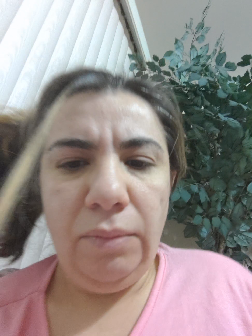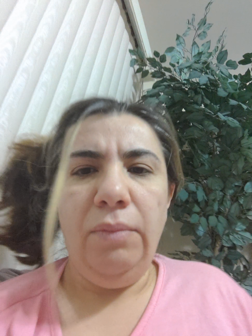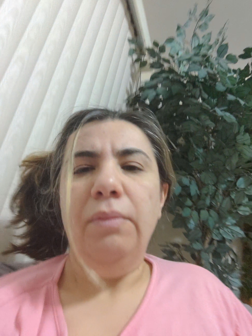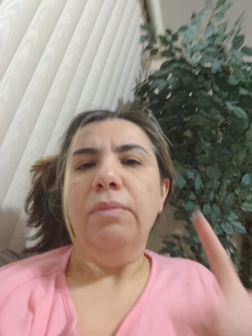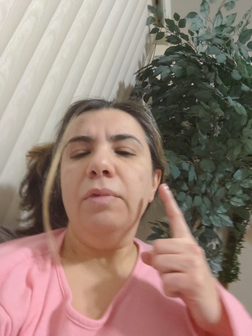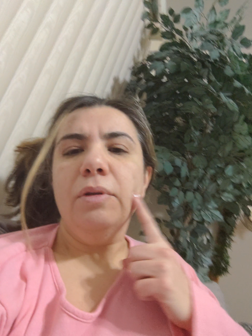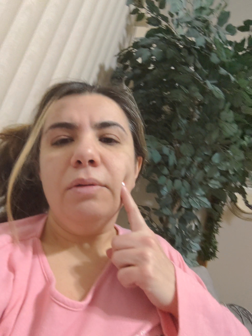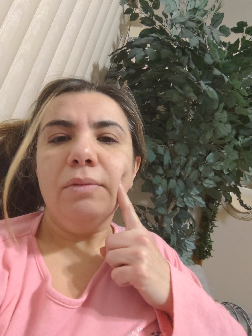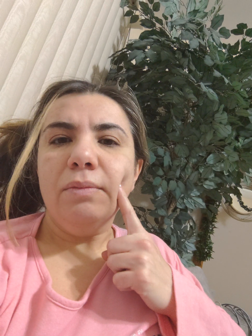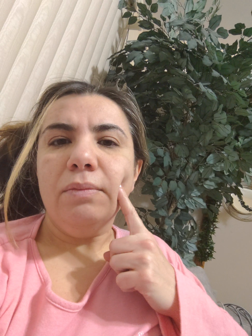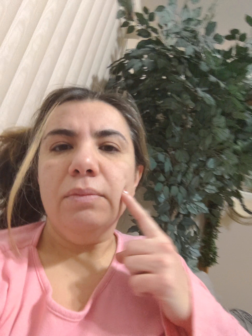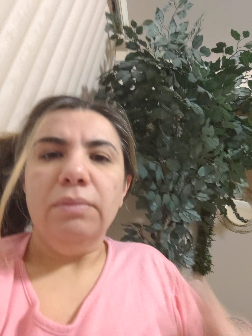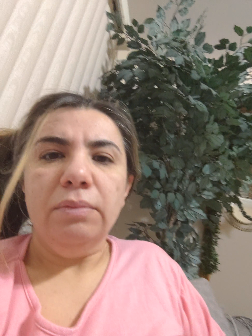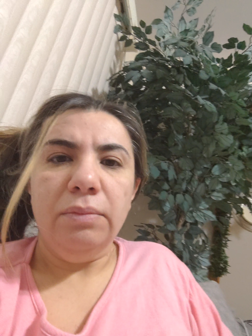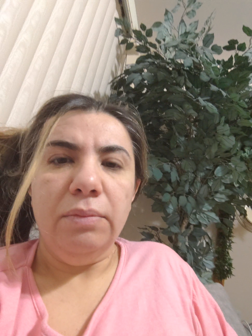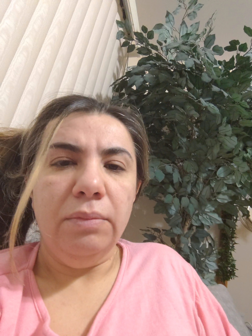chin